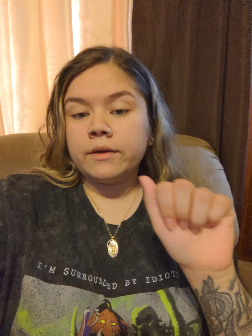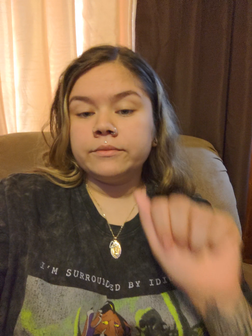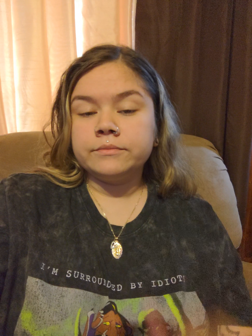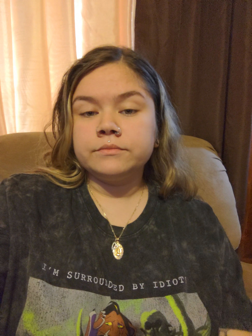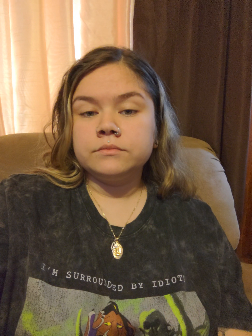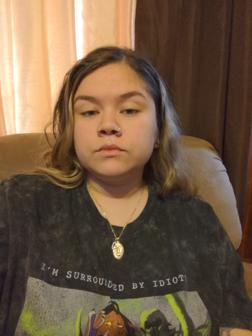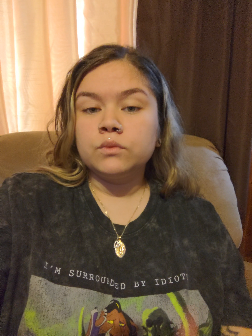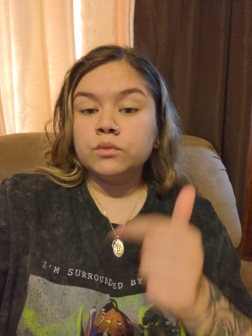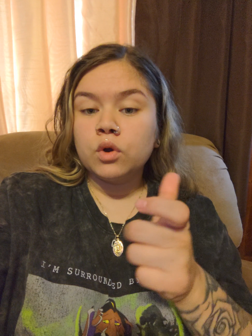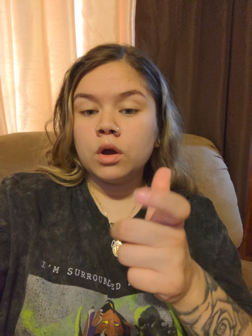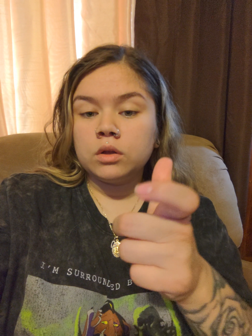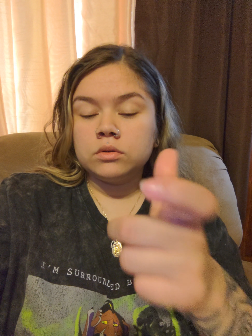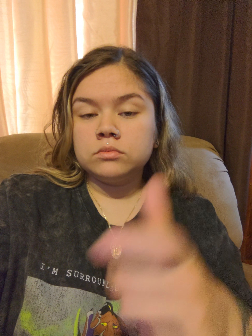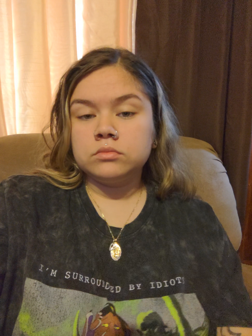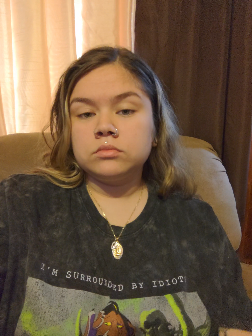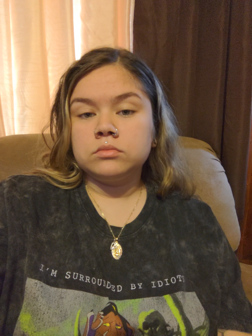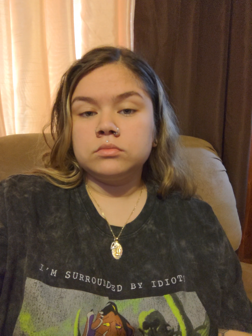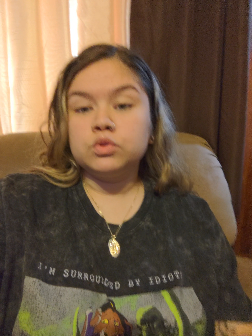run